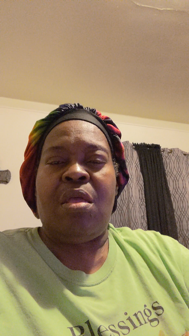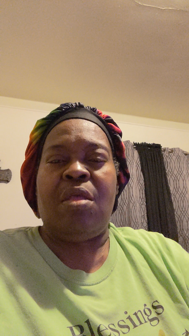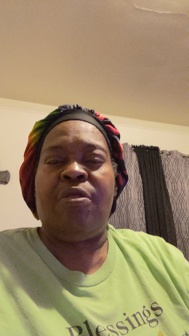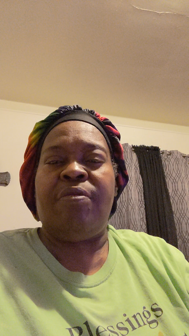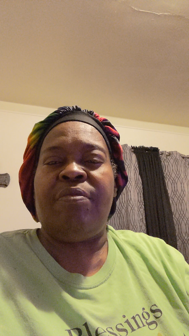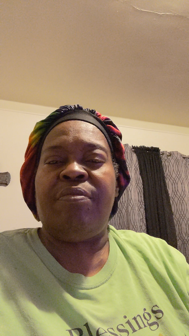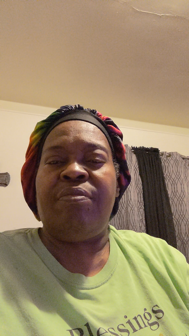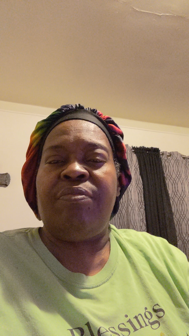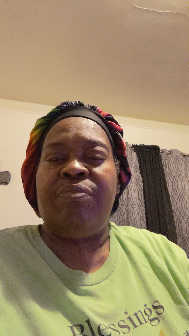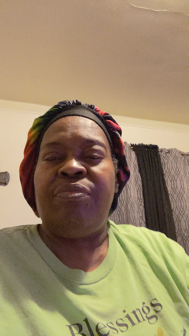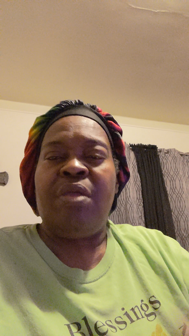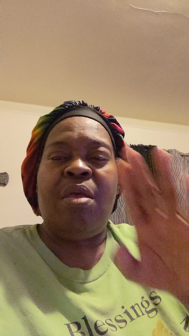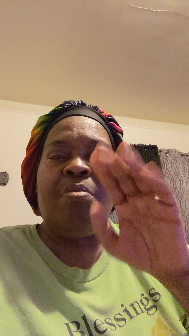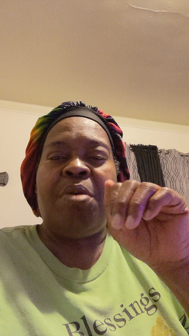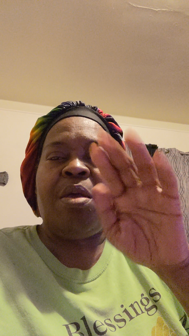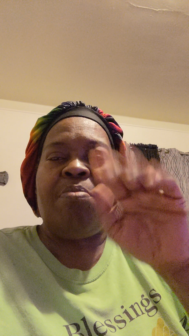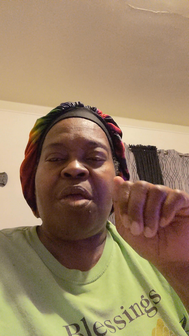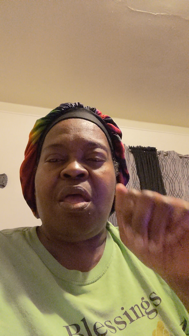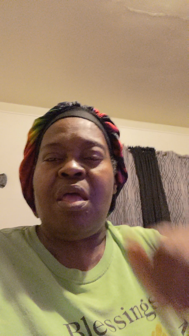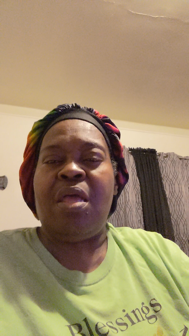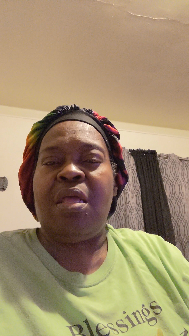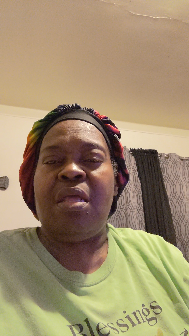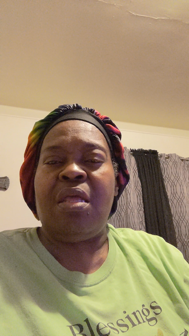baa baa